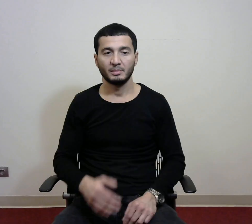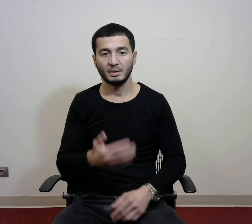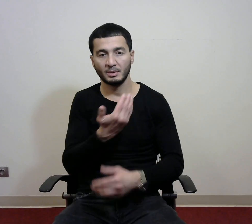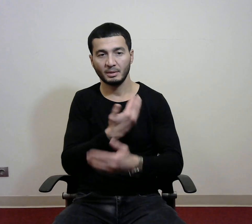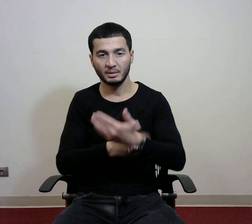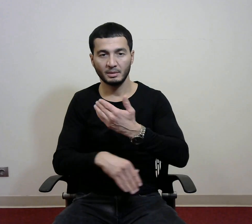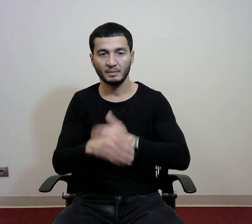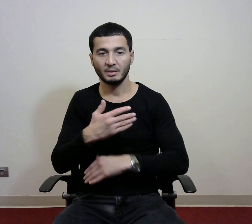əlil